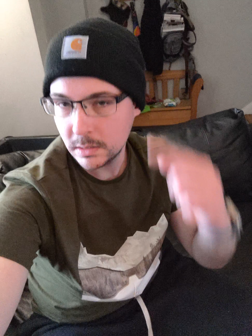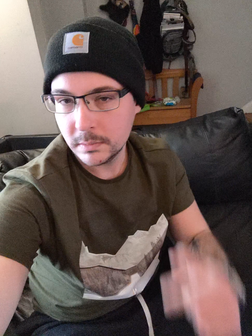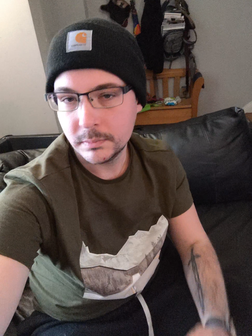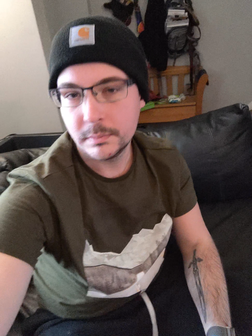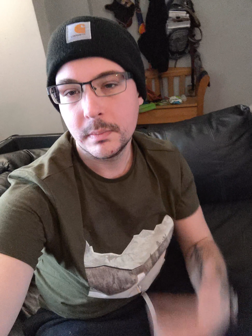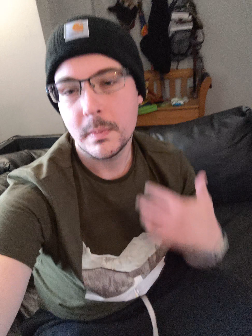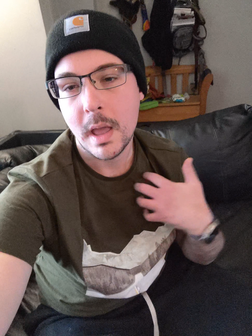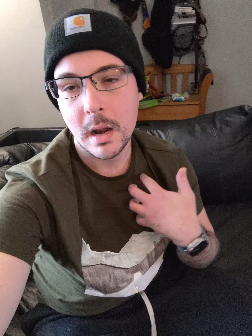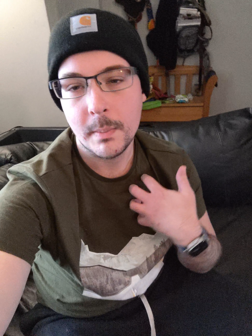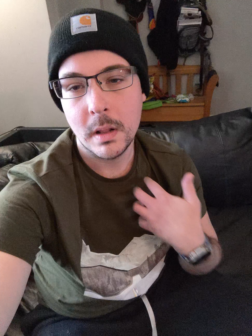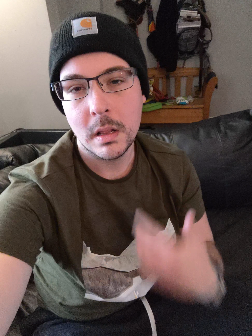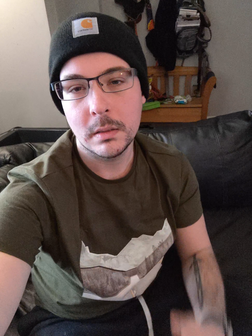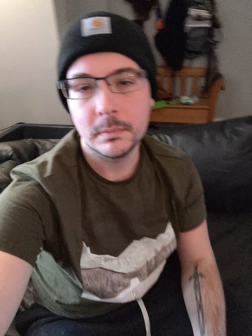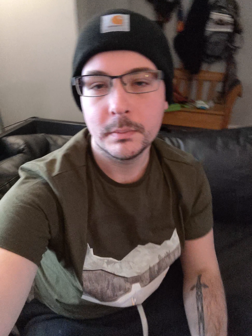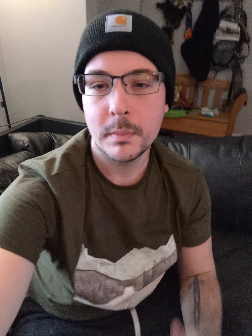animal